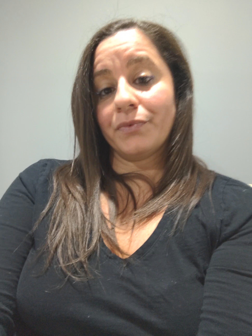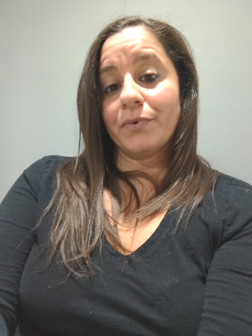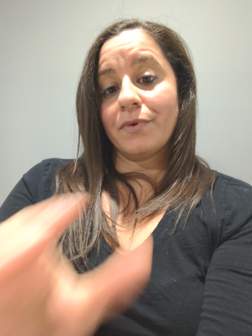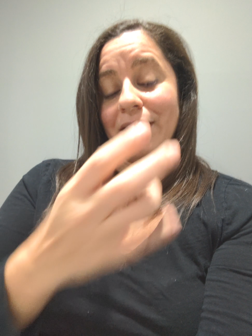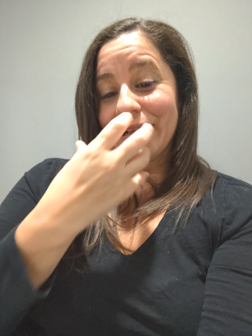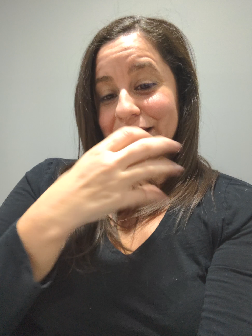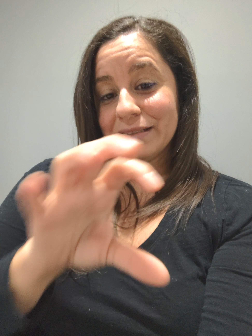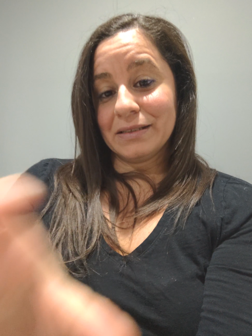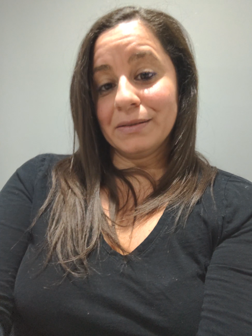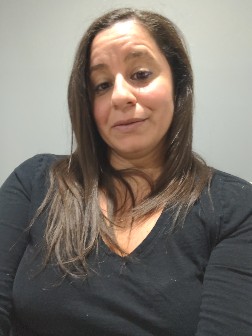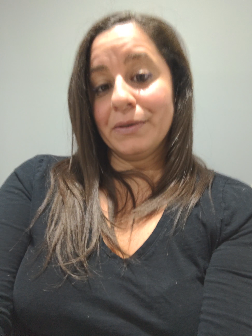hot